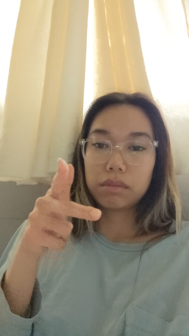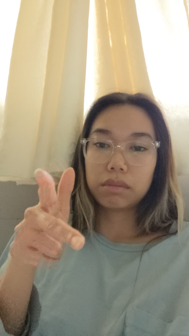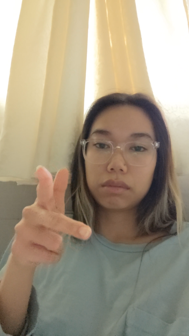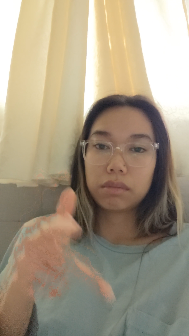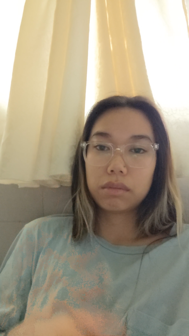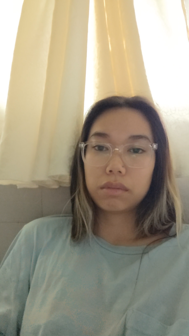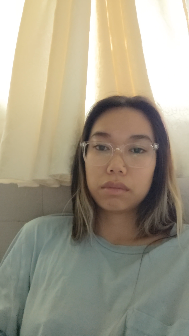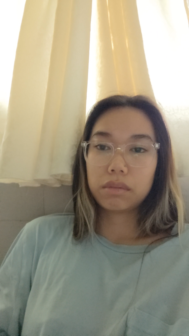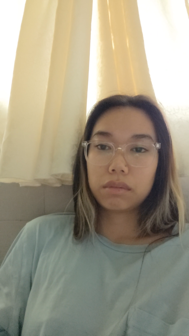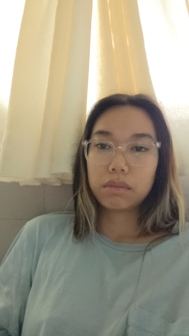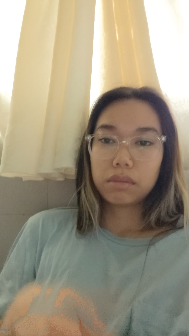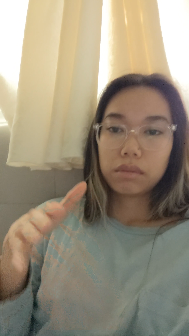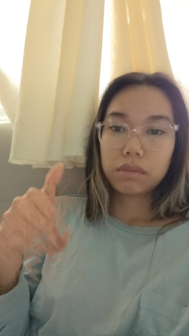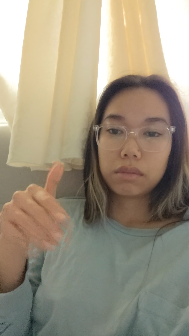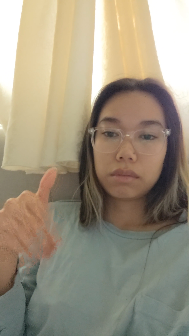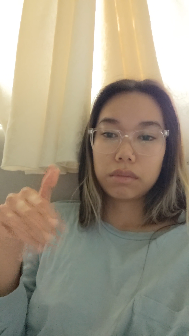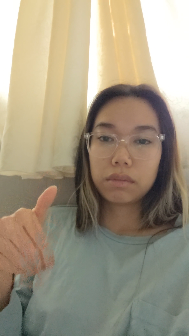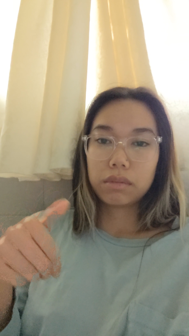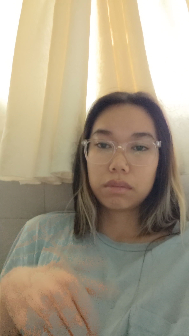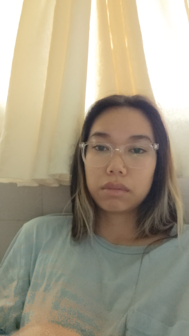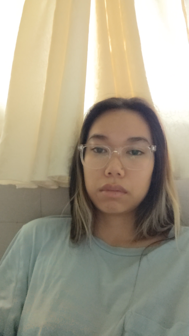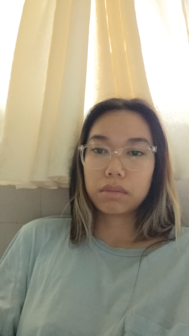pants